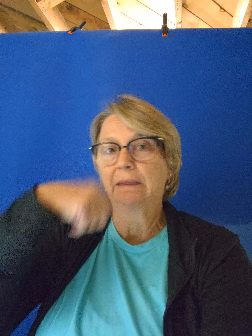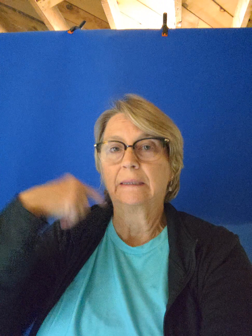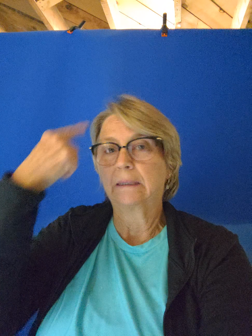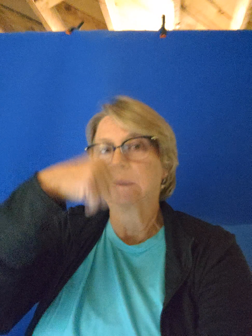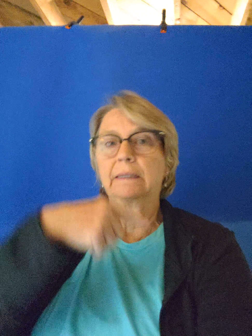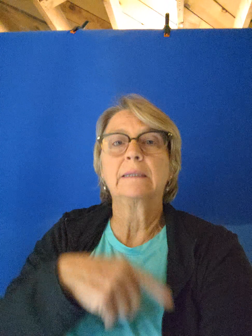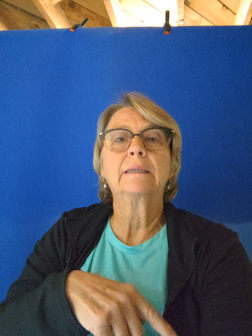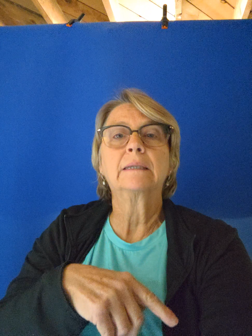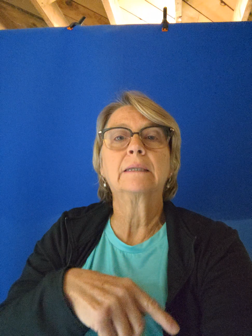face